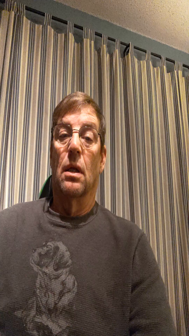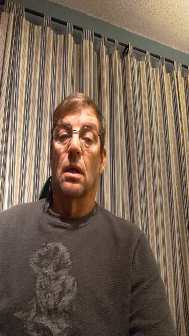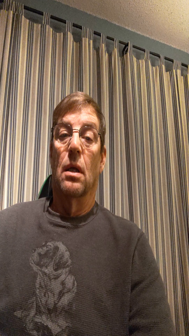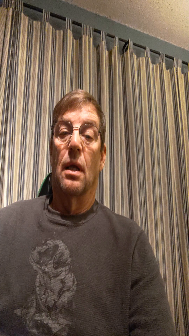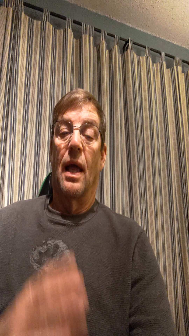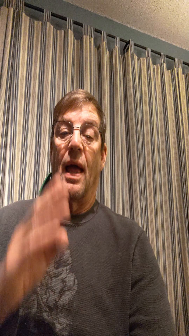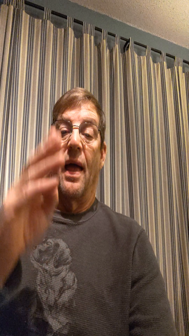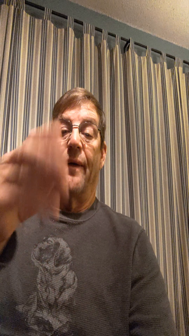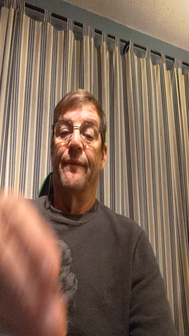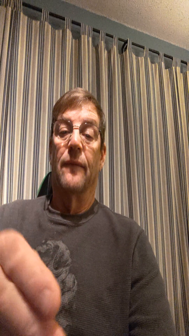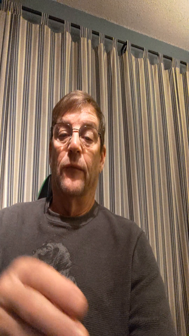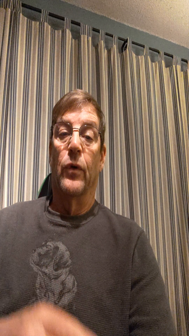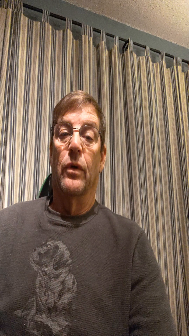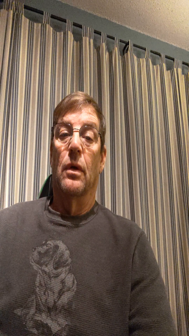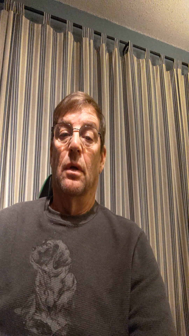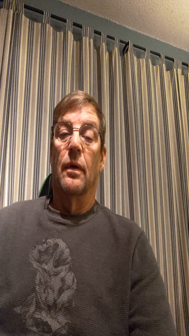after